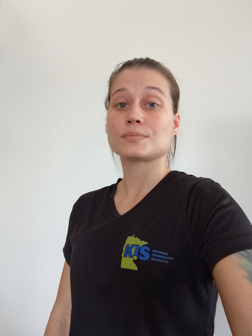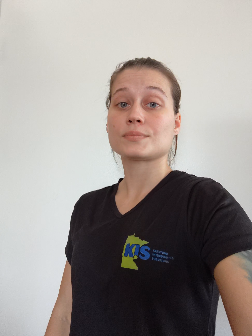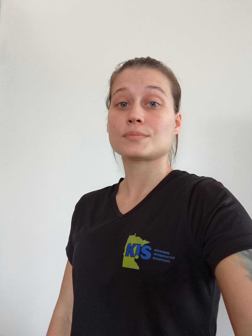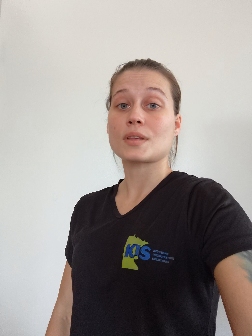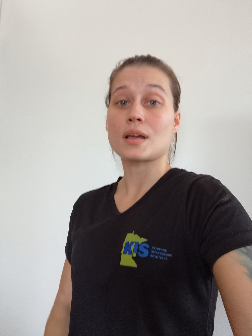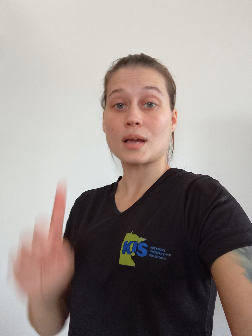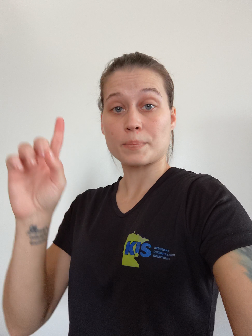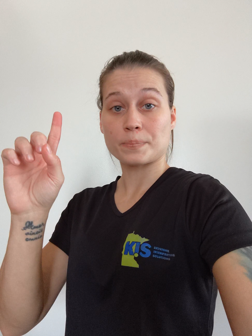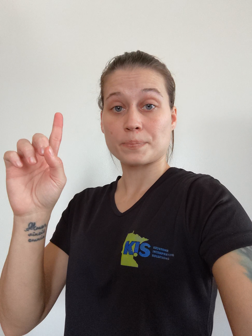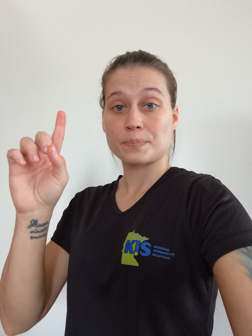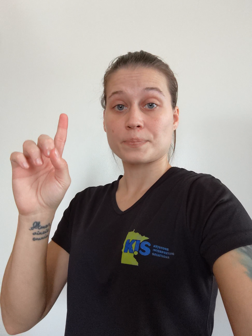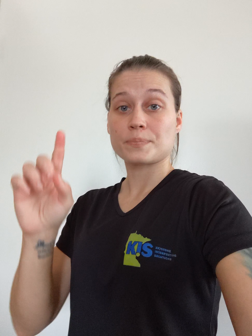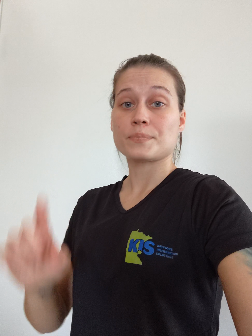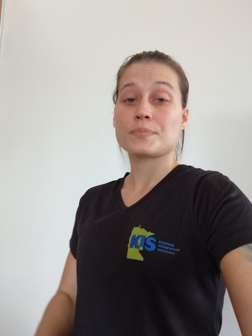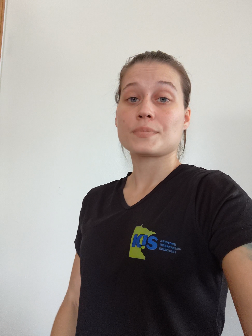up